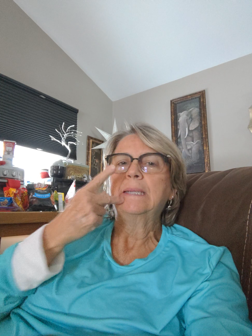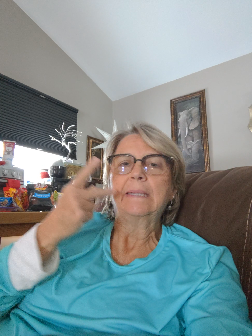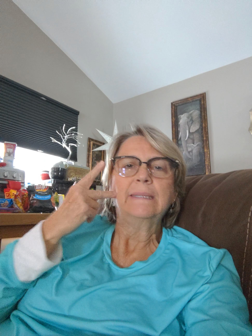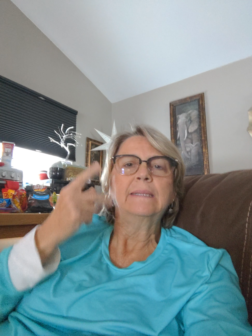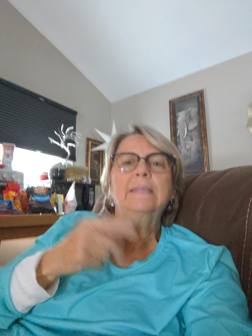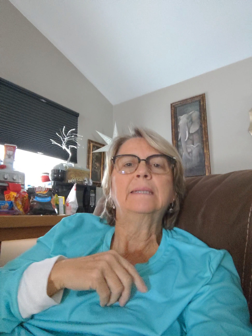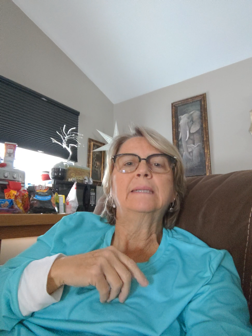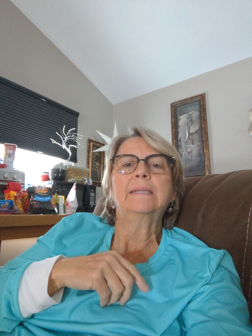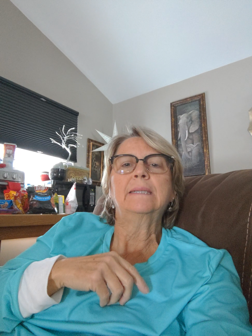kiss